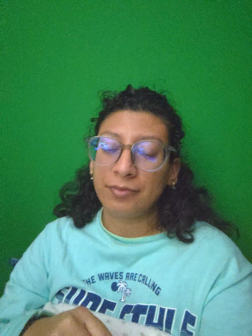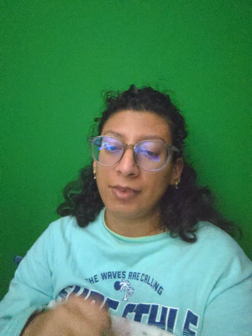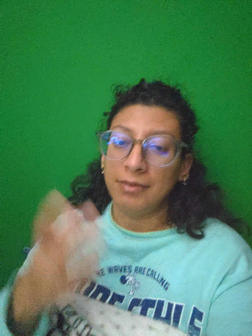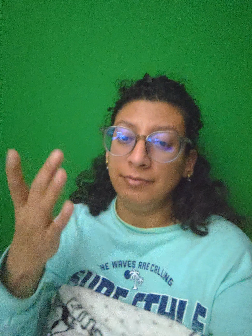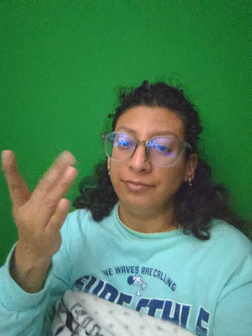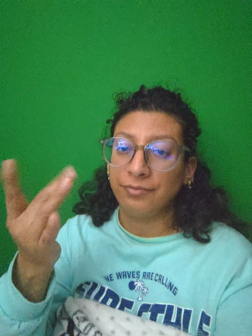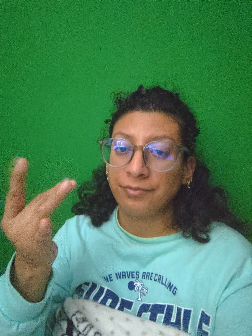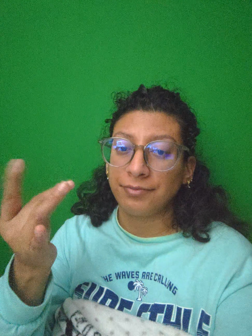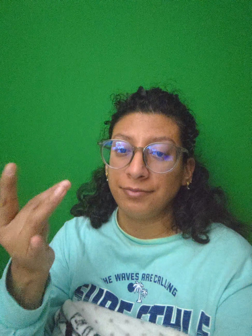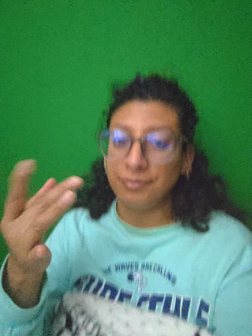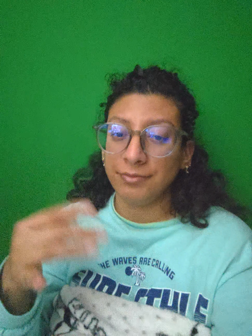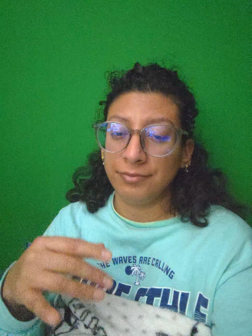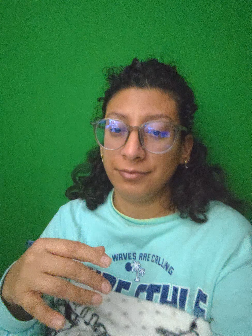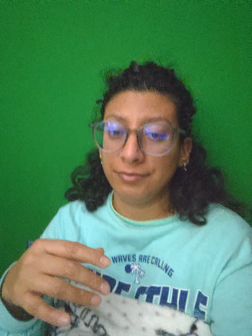sticky